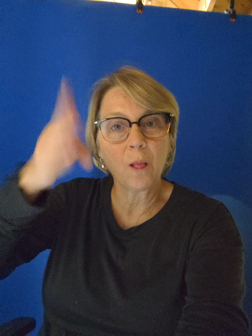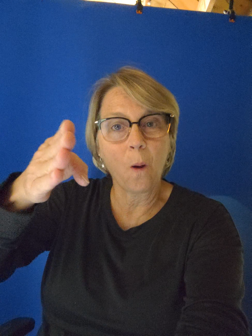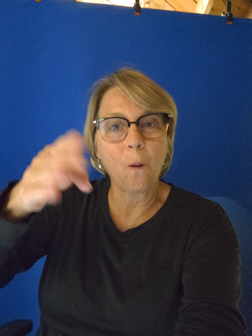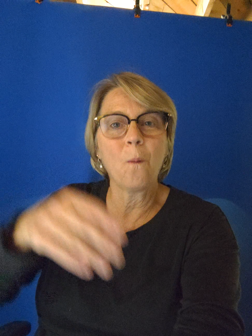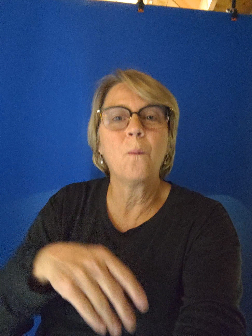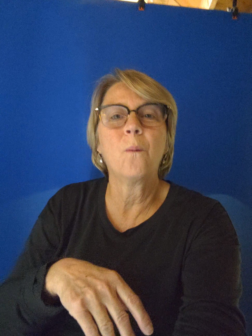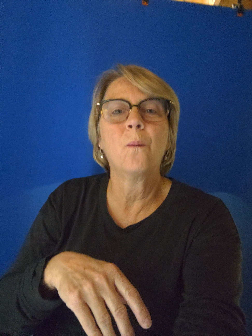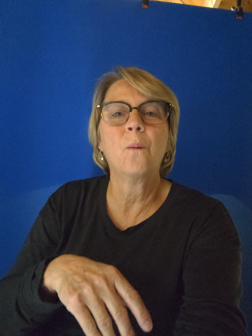hello